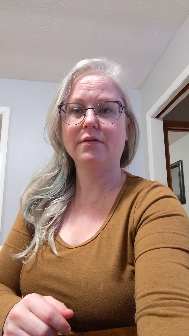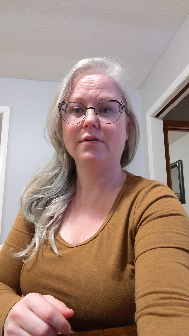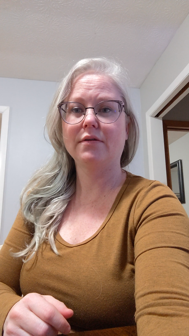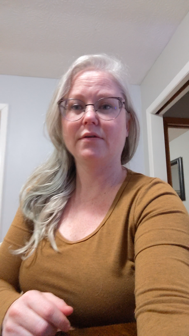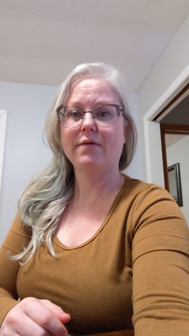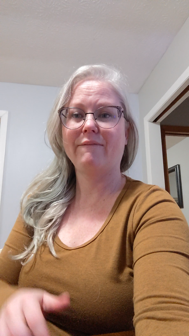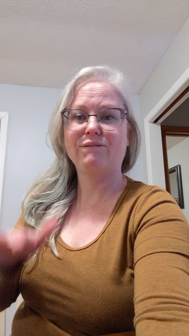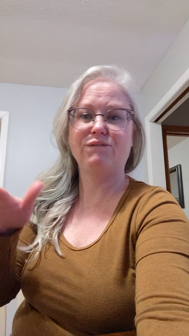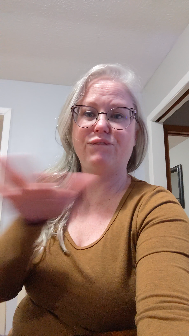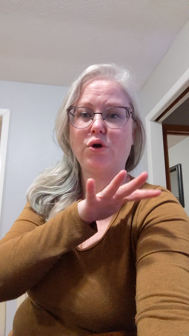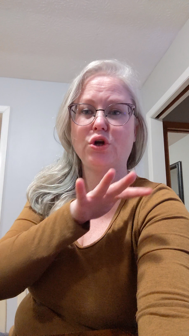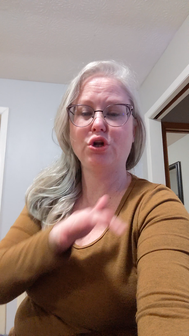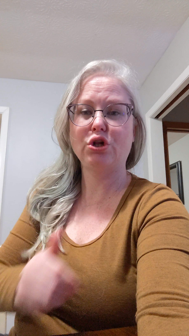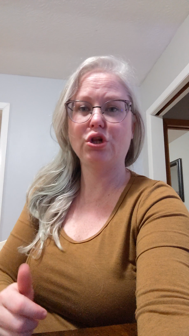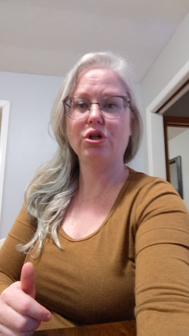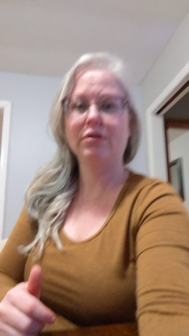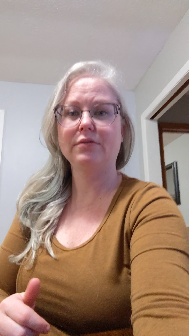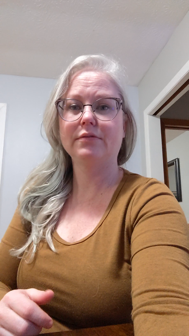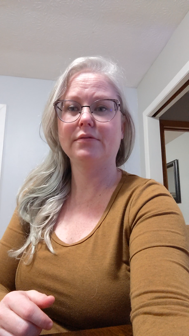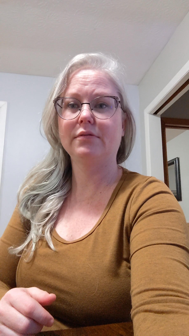full